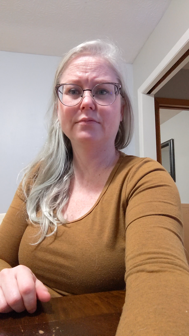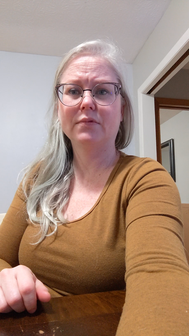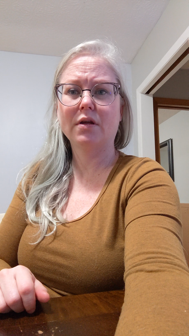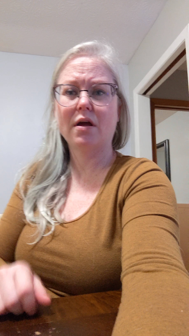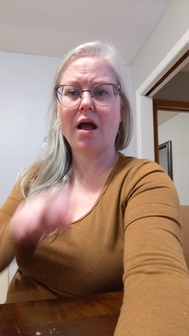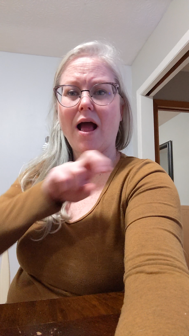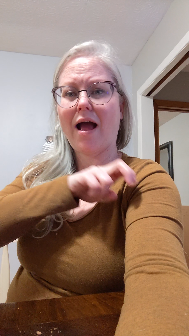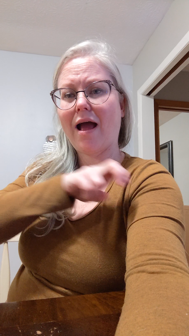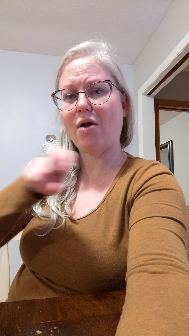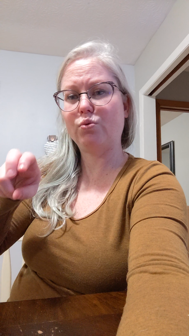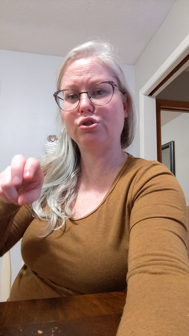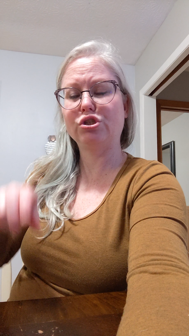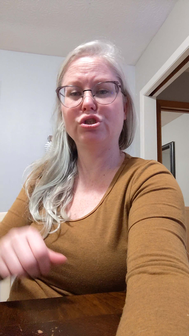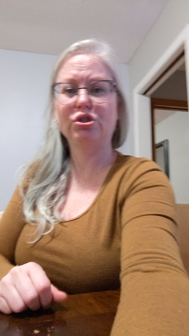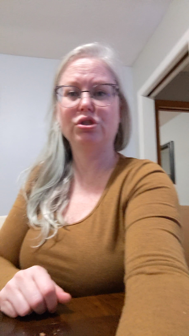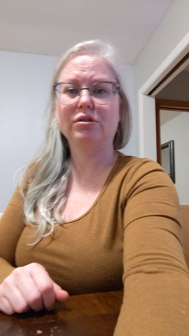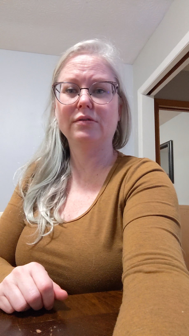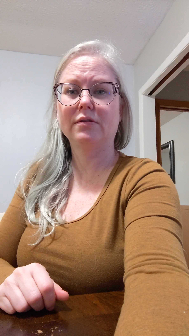couch